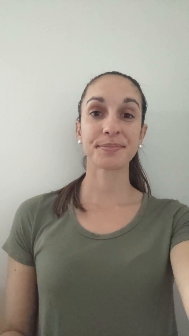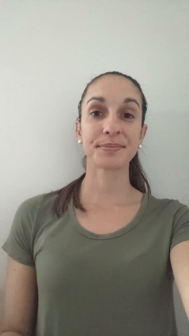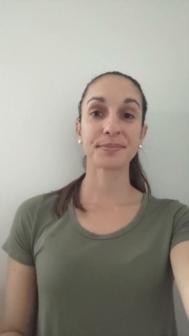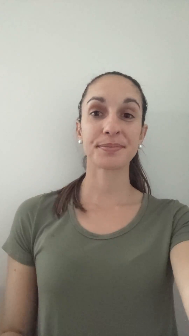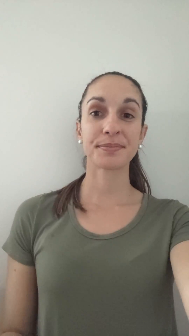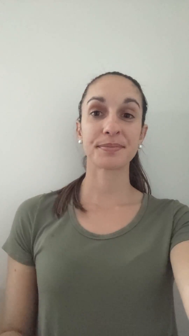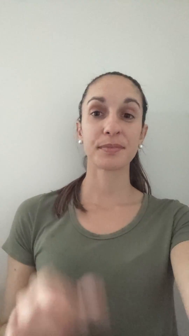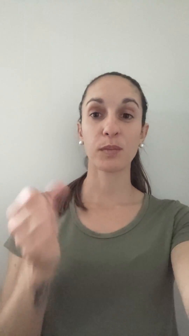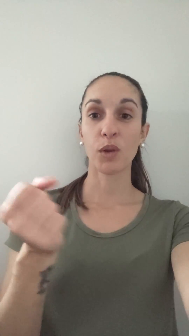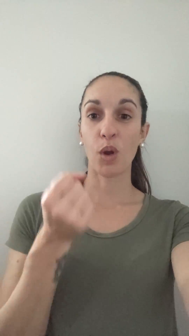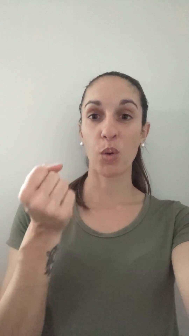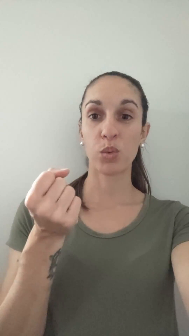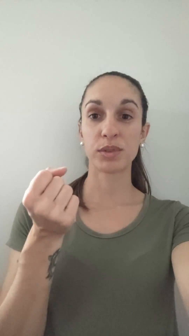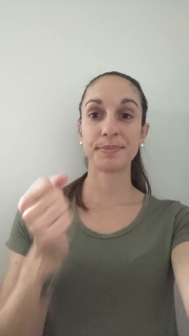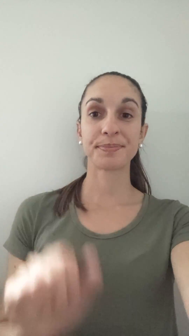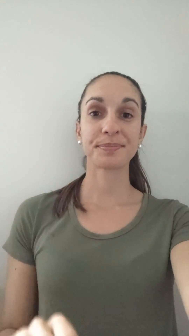hold